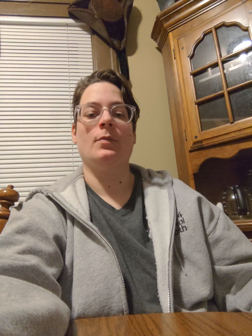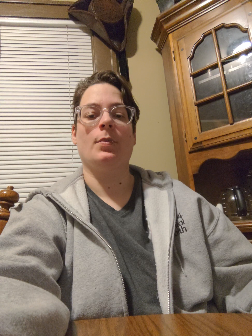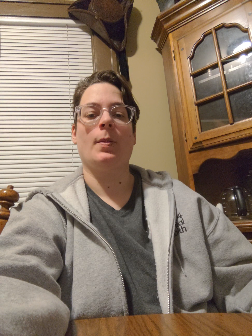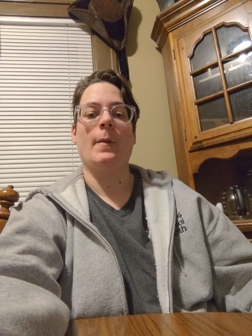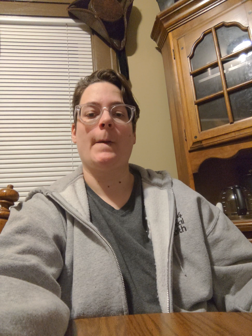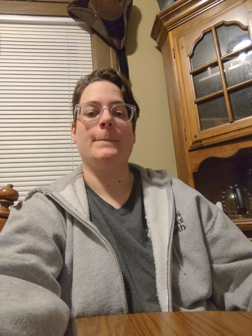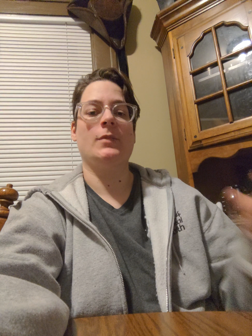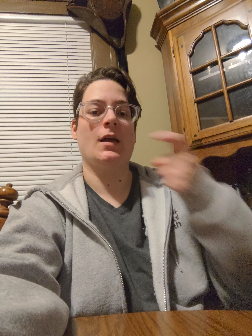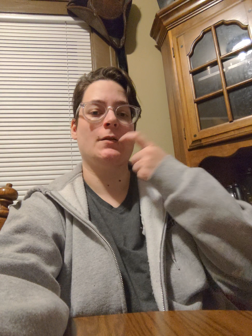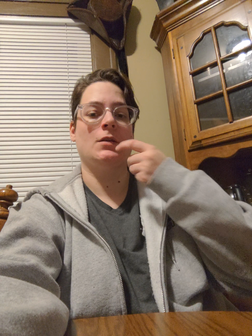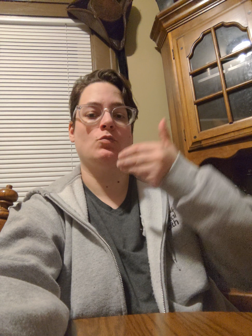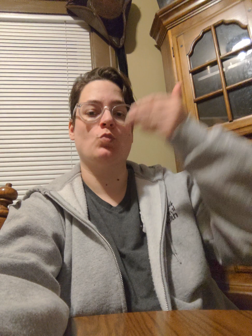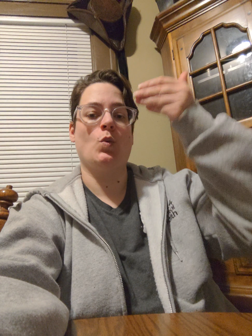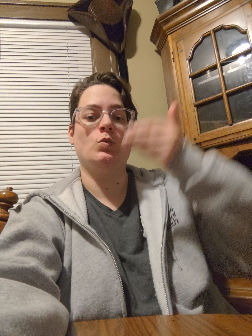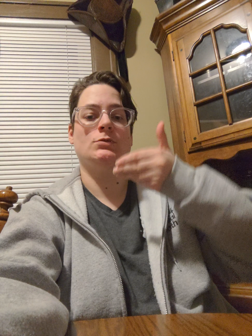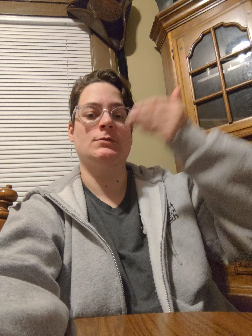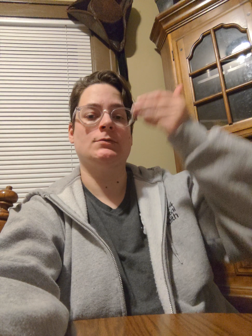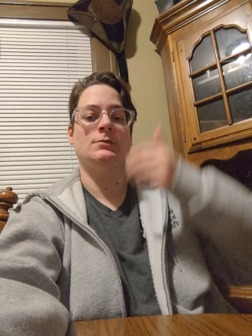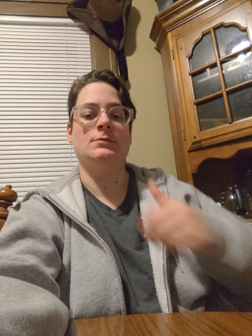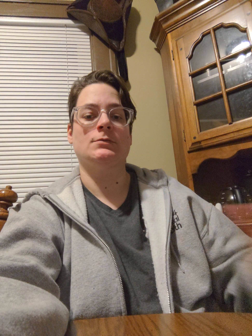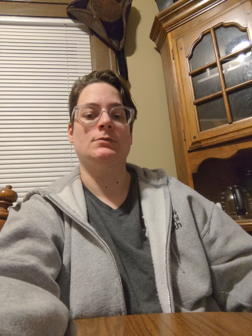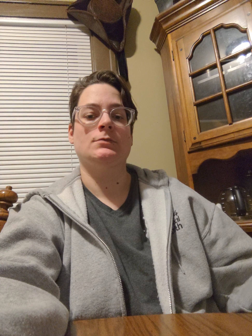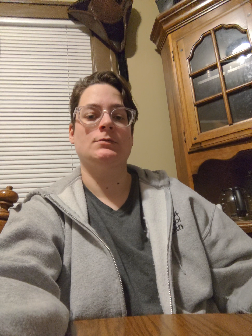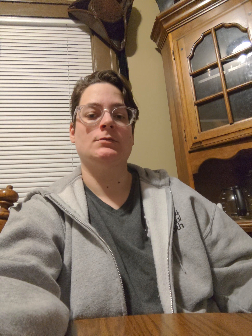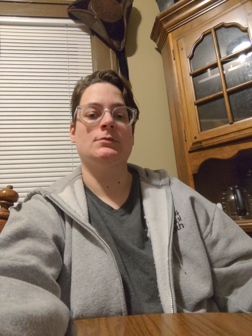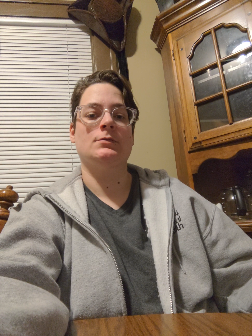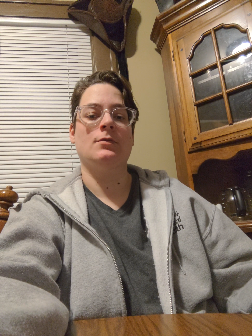window